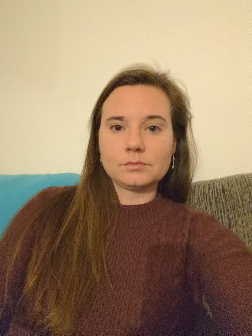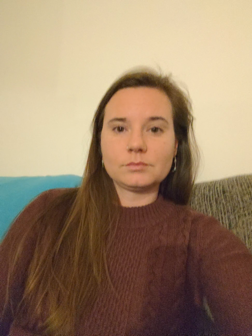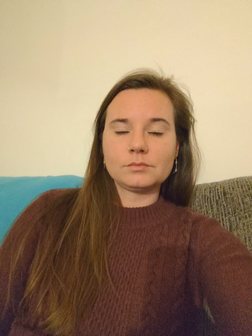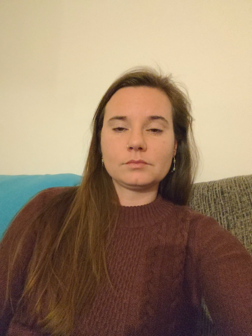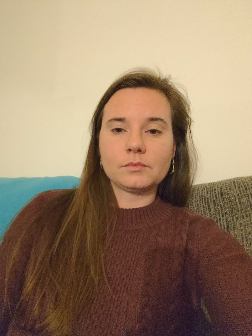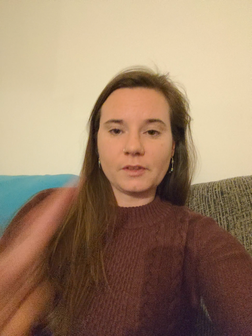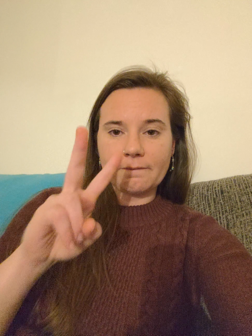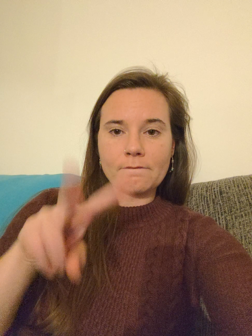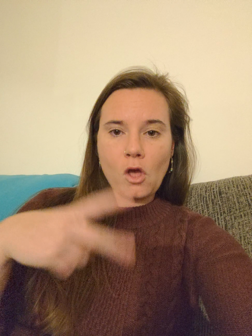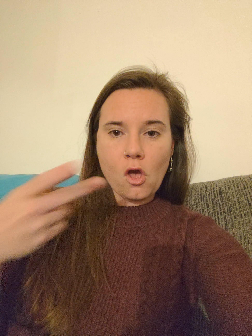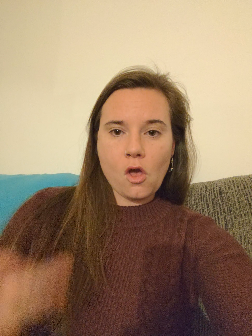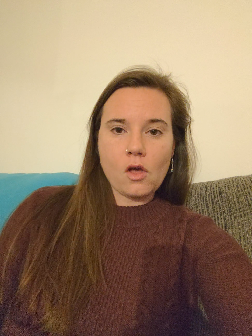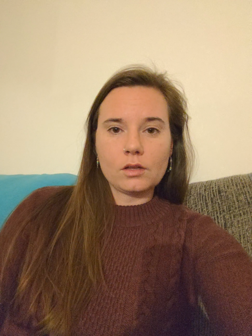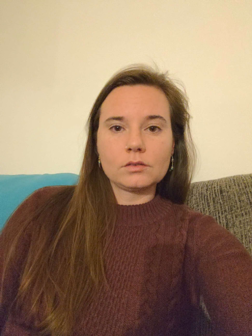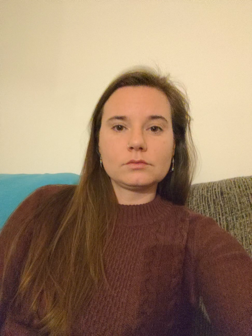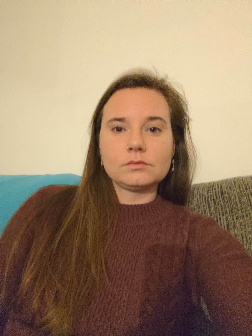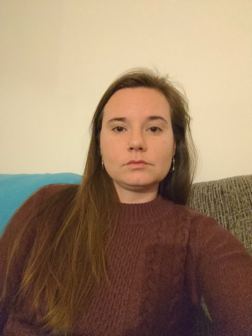fall